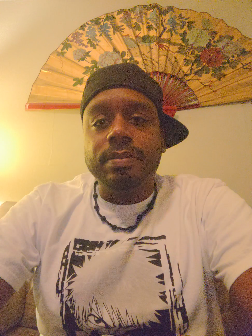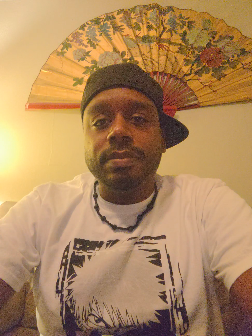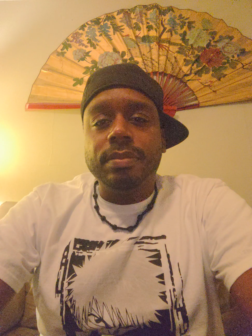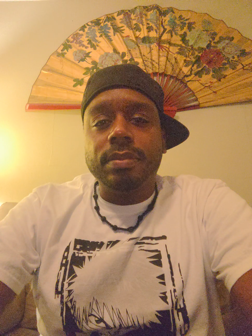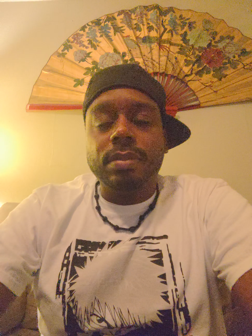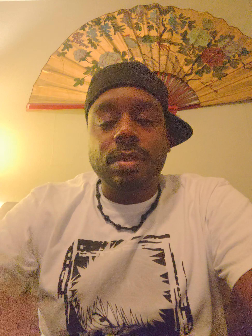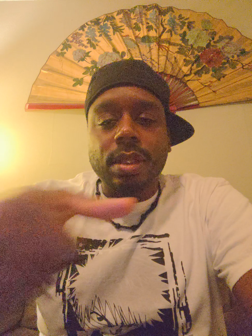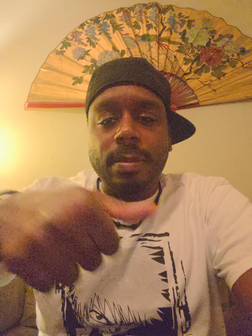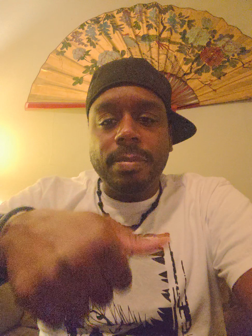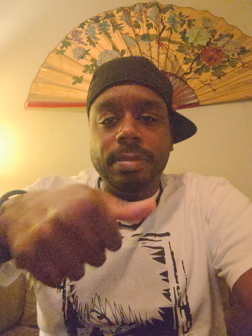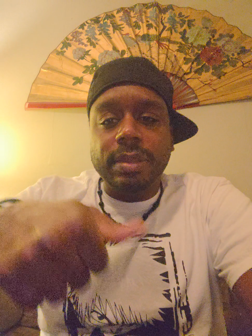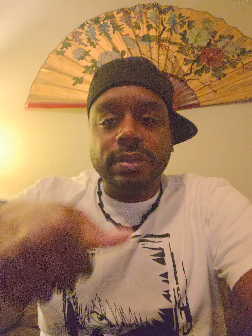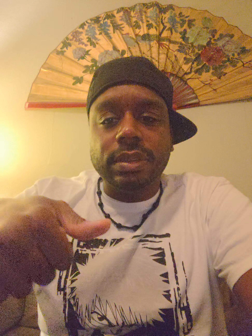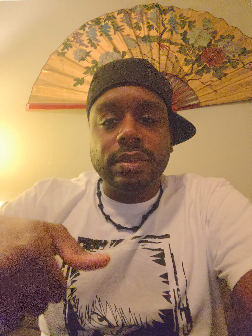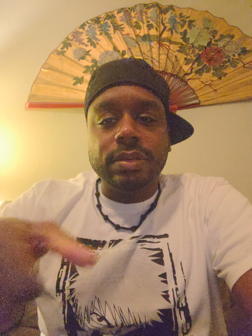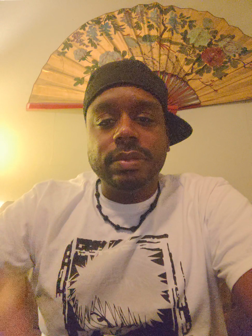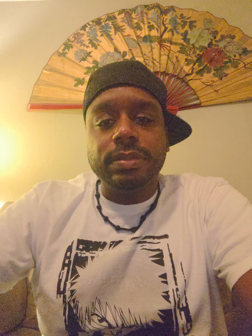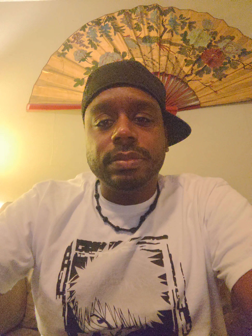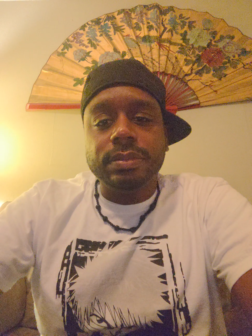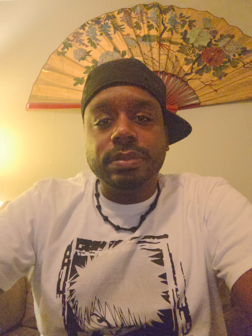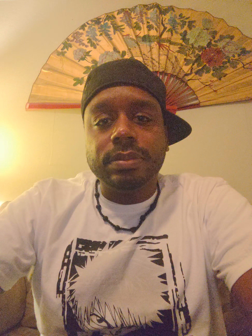puzzle